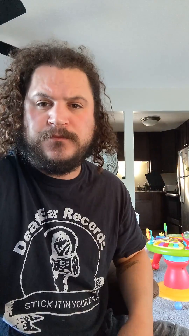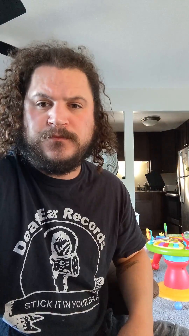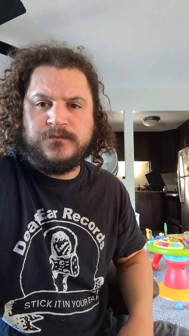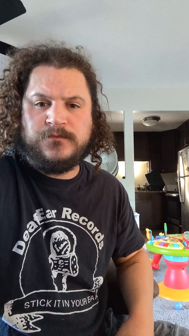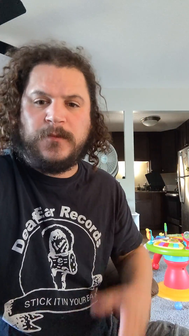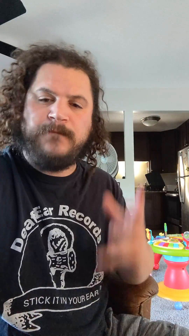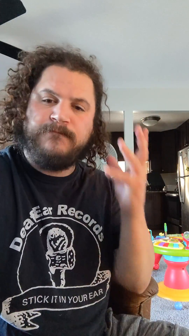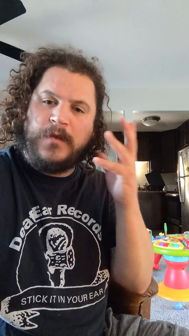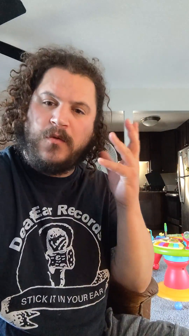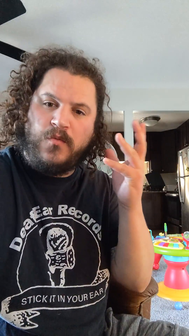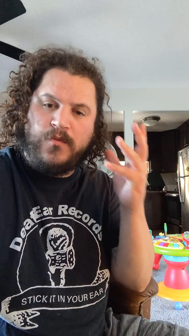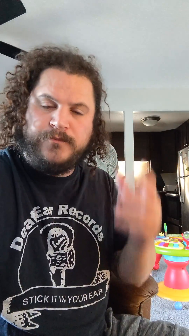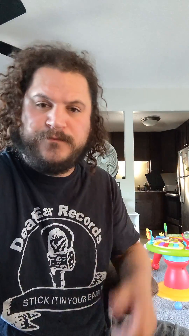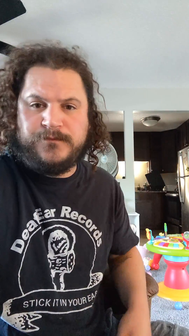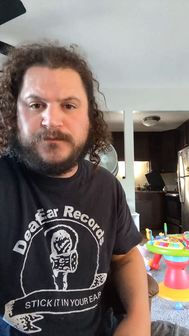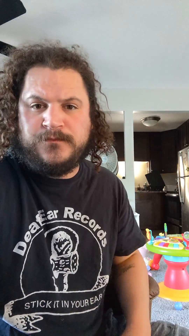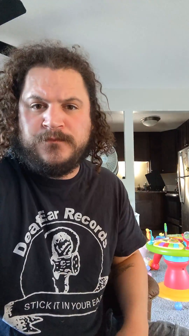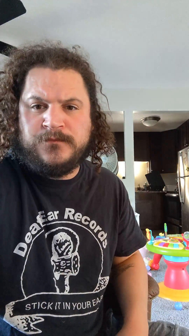pillow